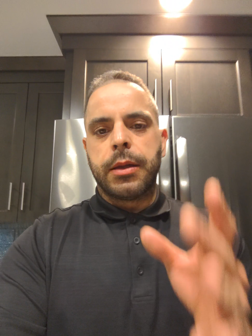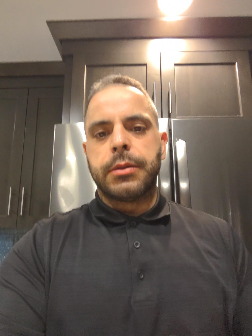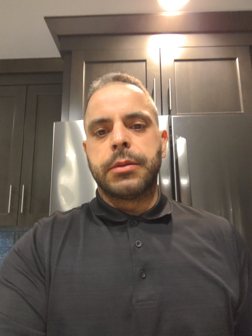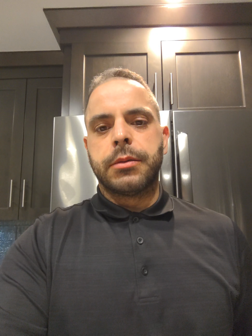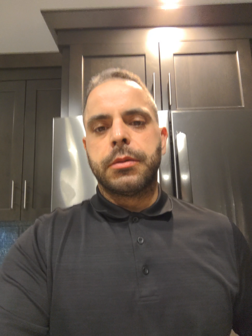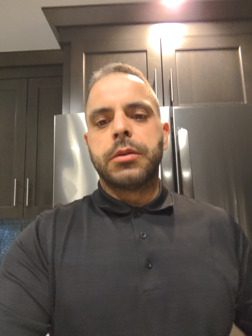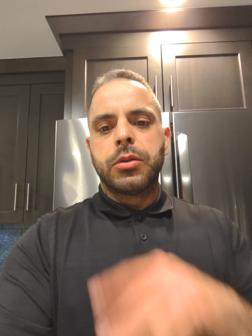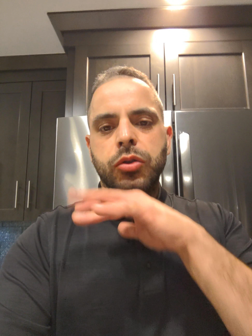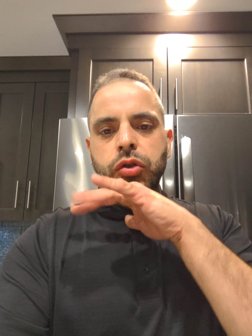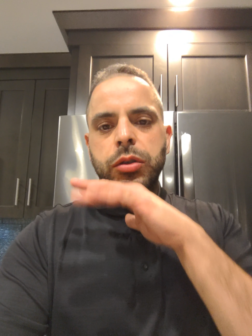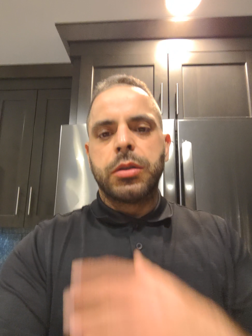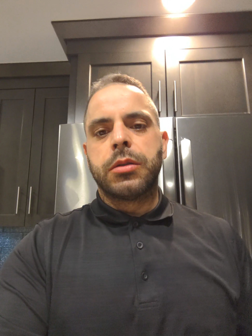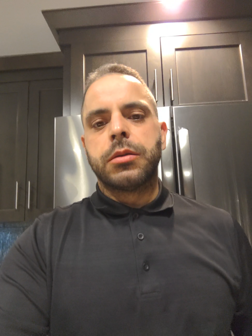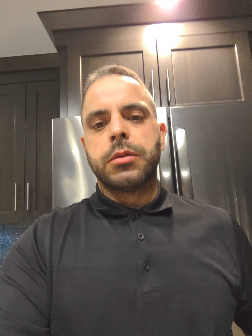dirty